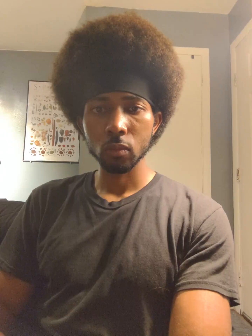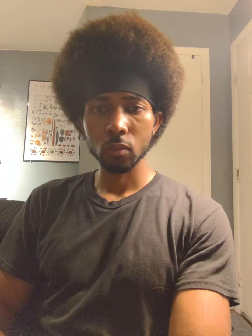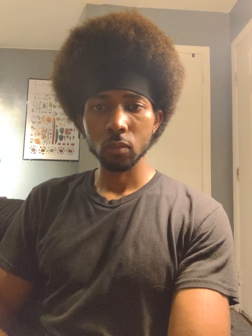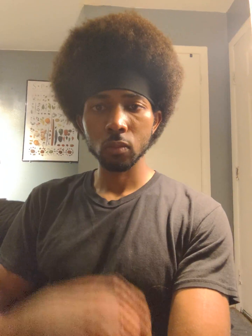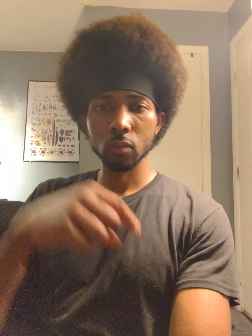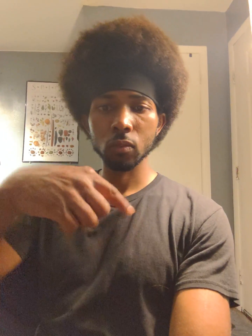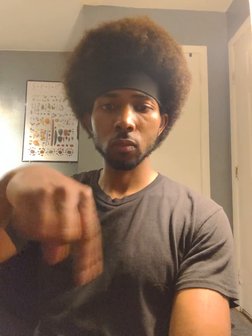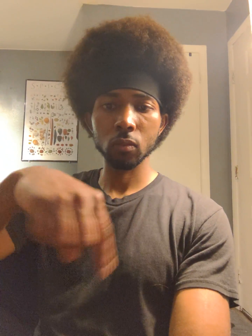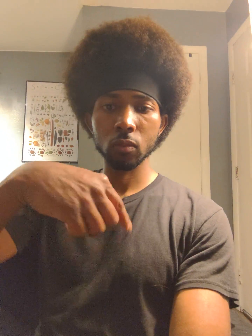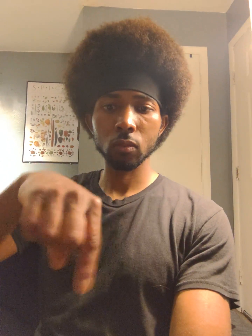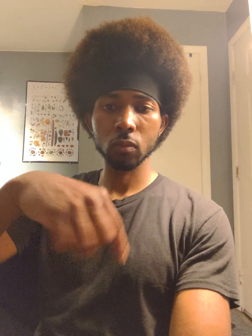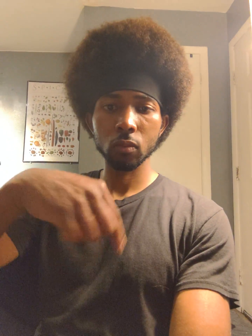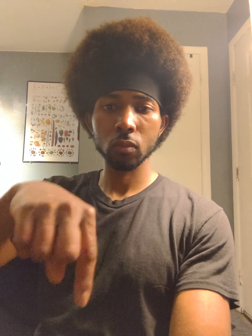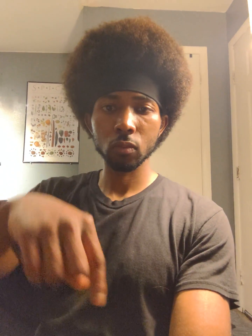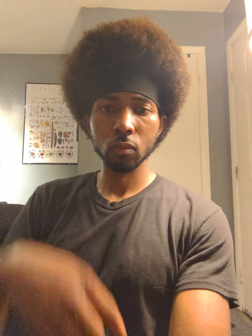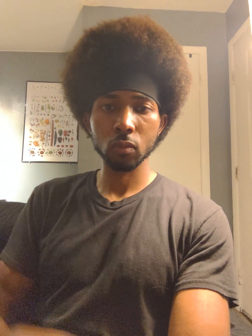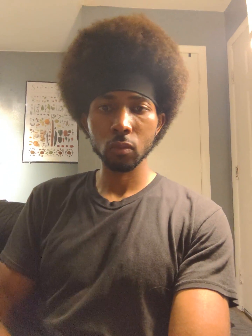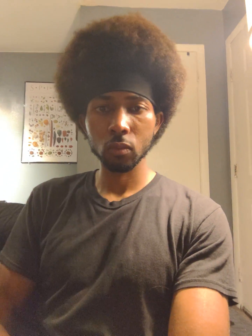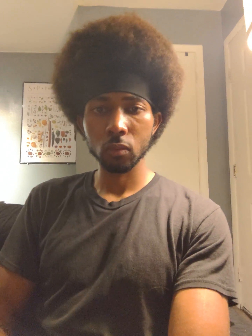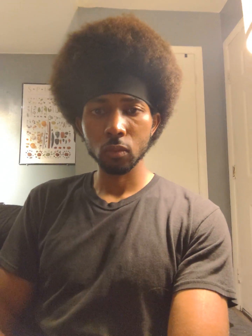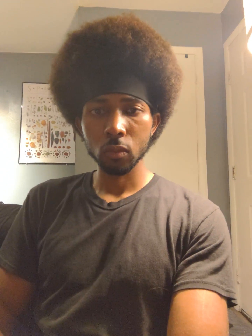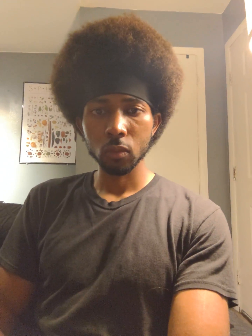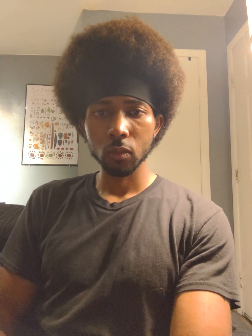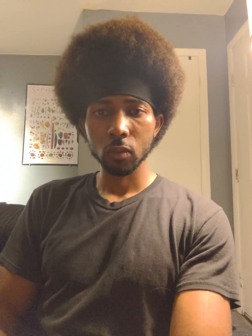flip-flop